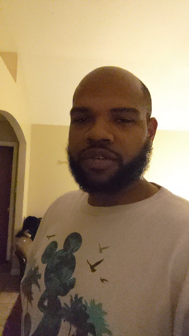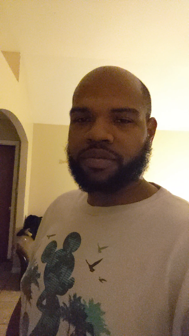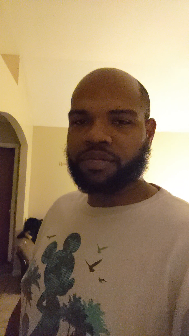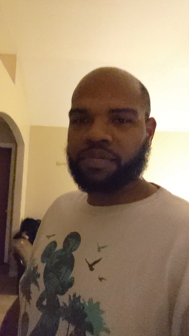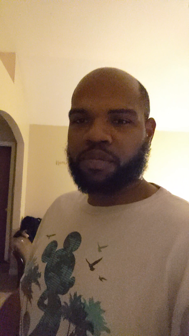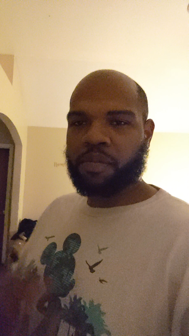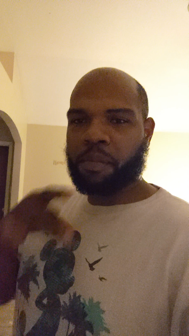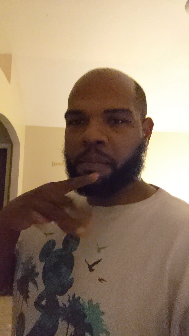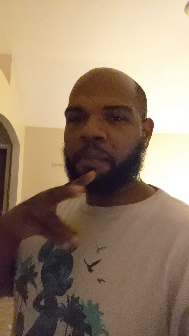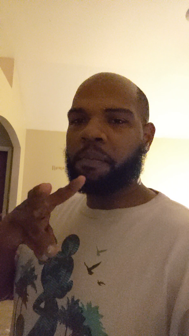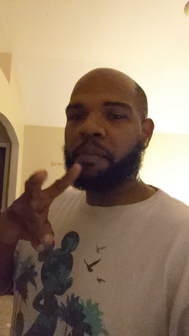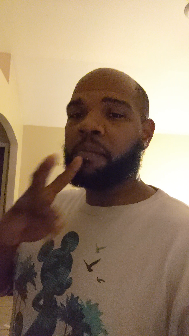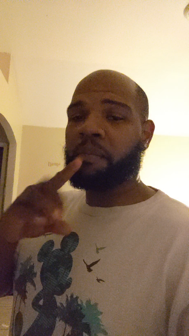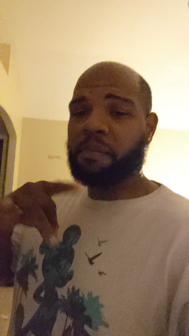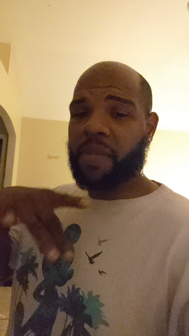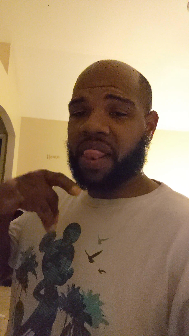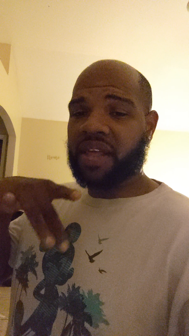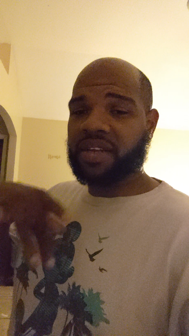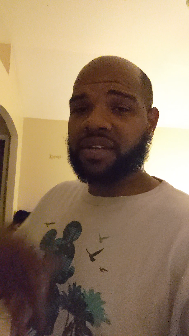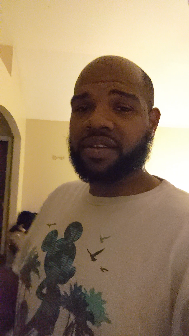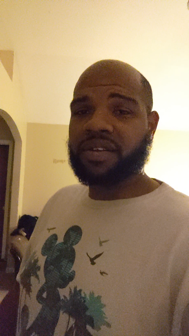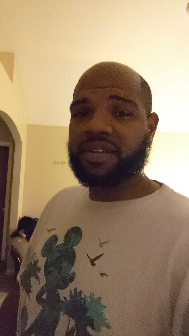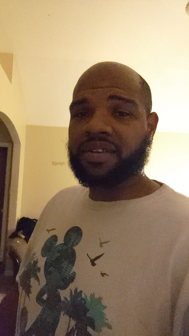melon